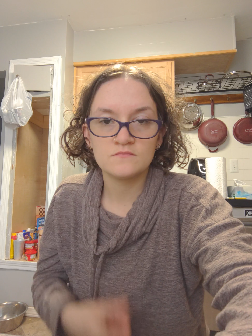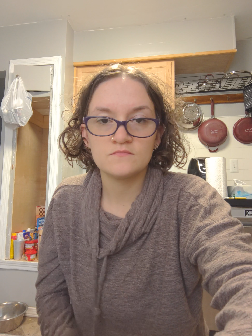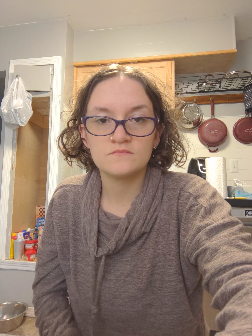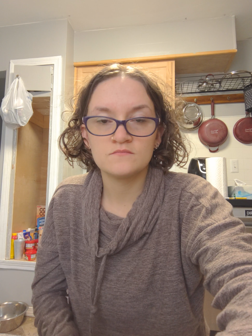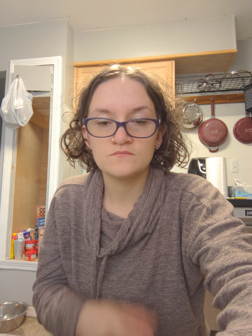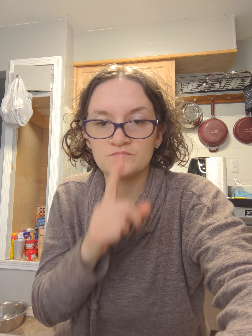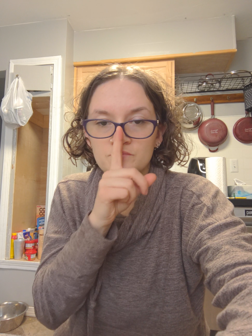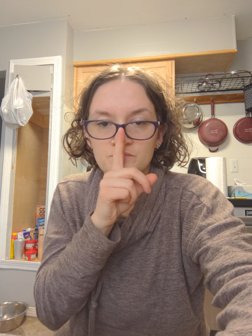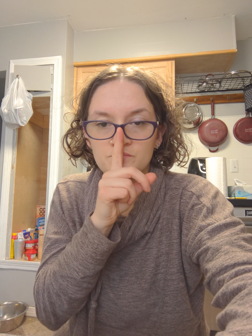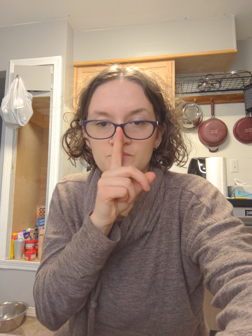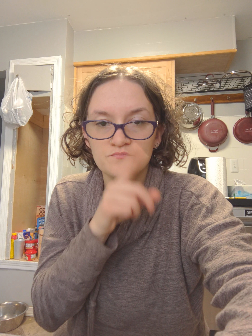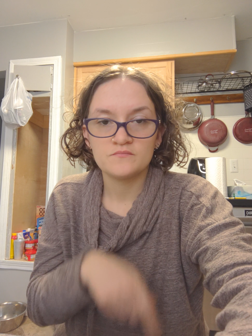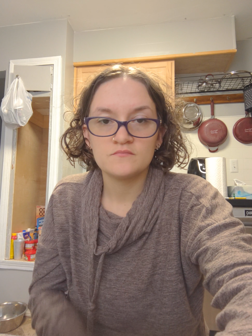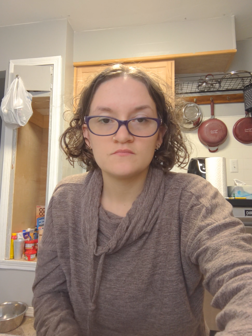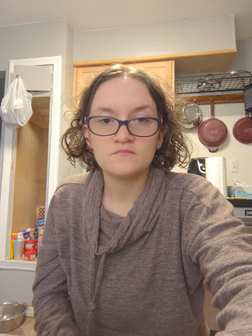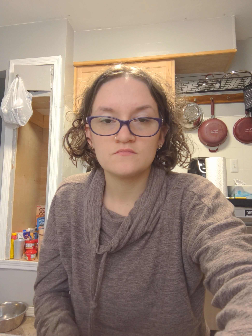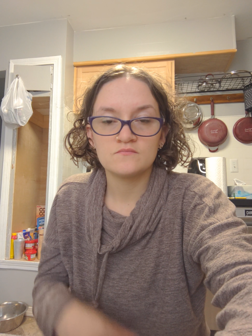shhh